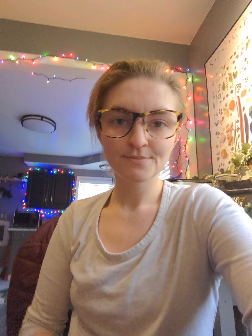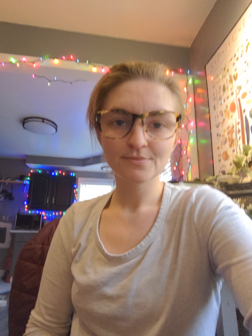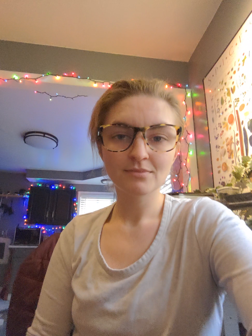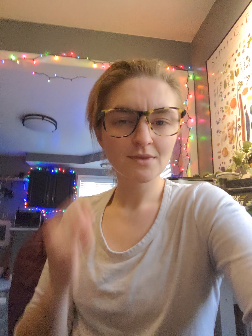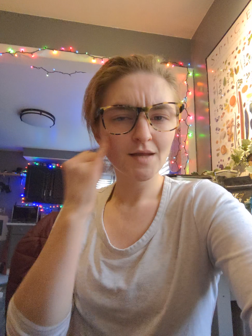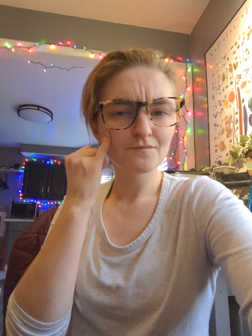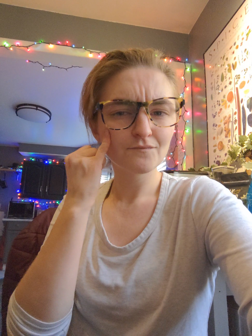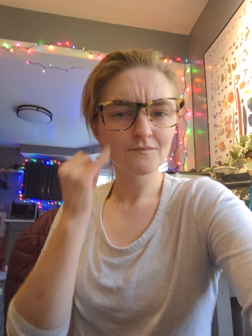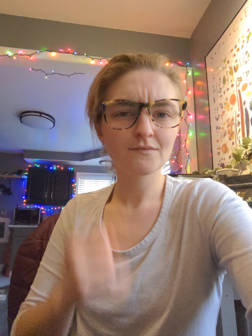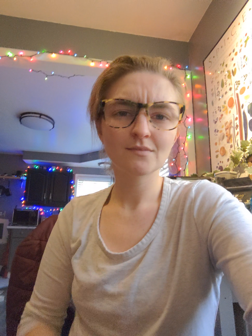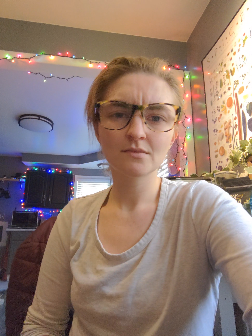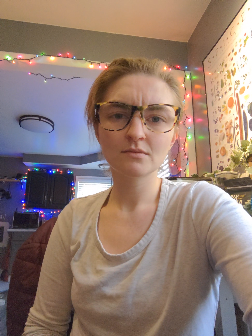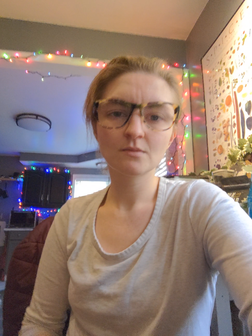if